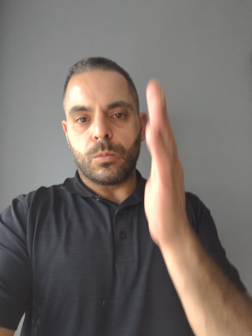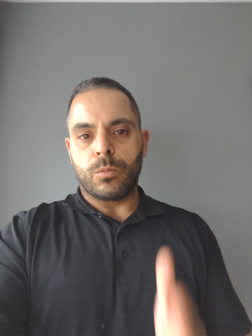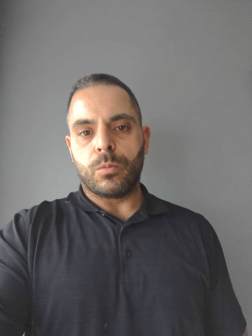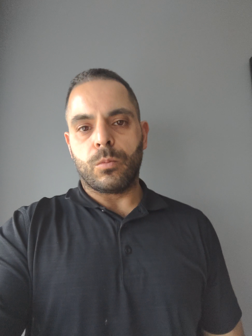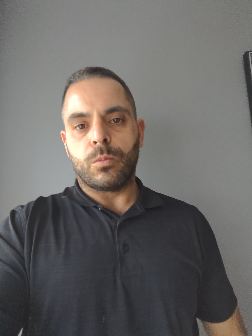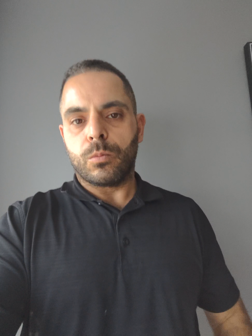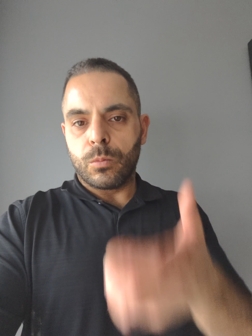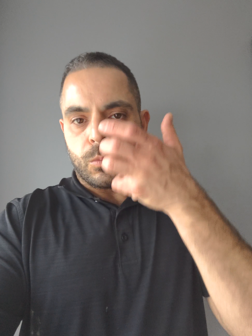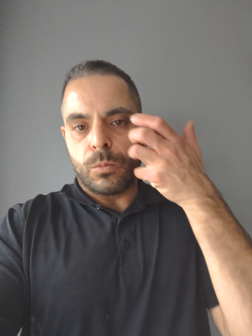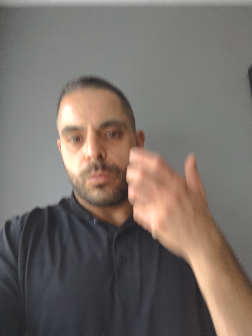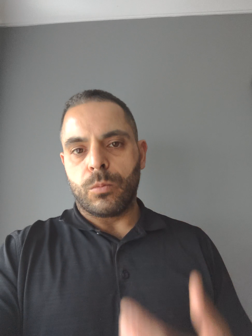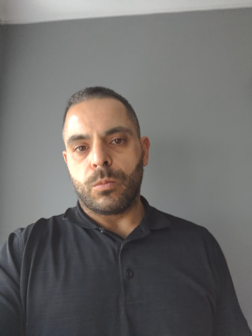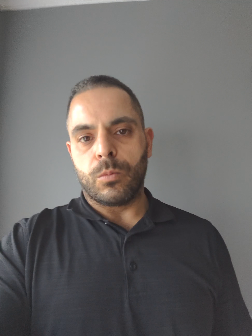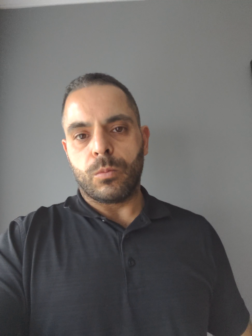tiger